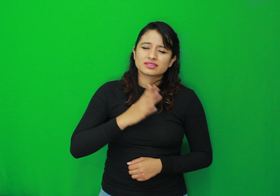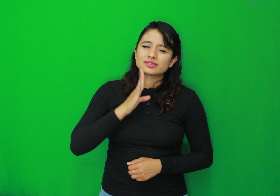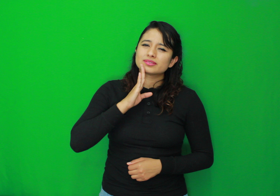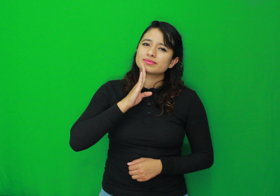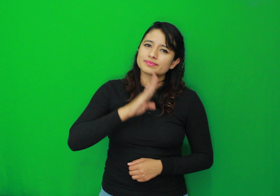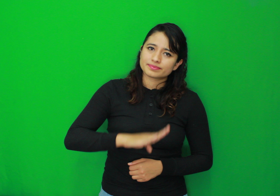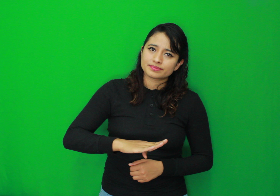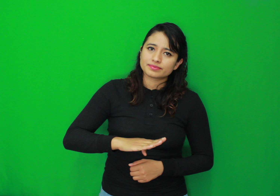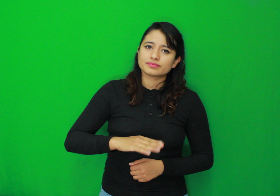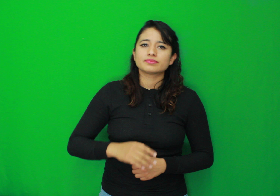mal